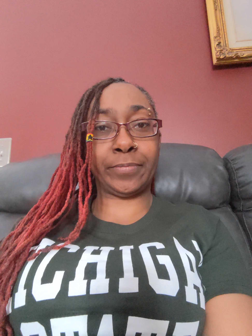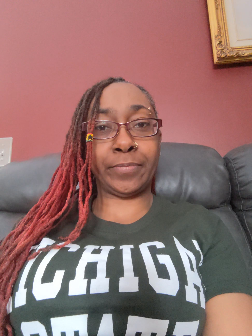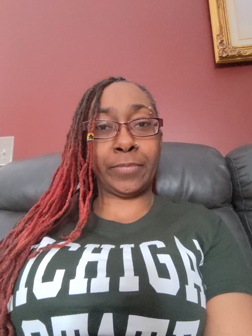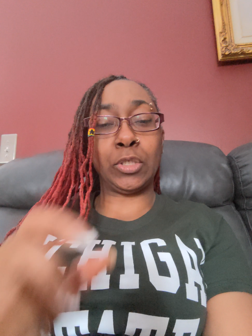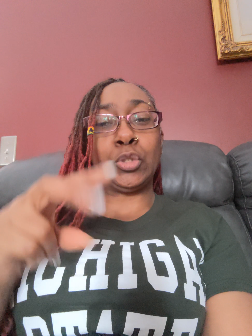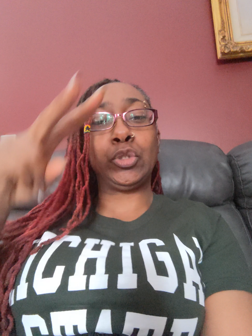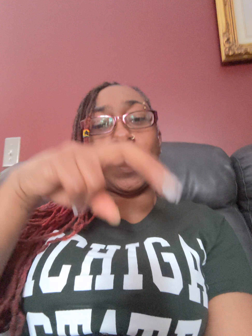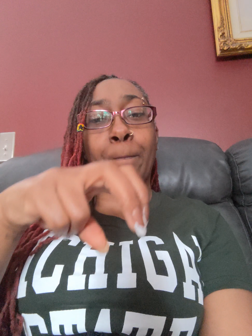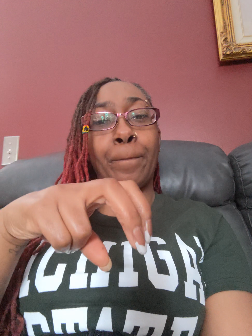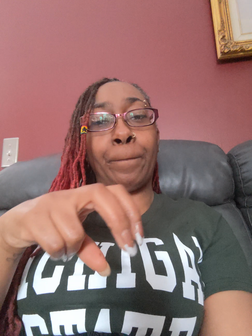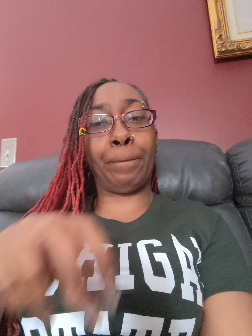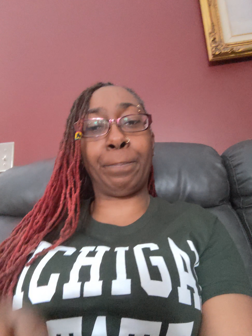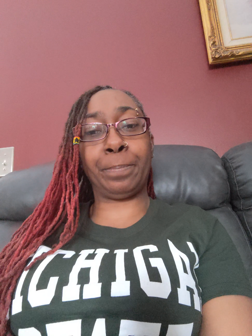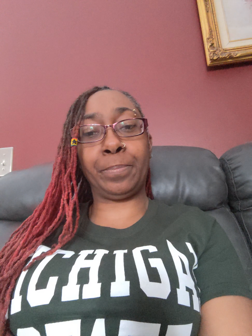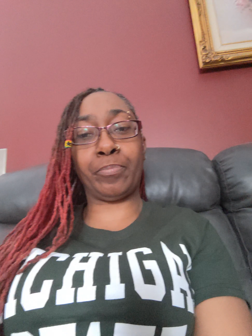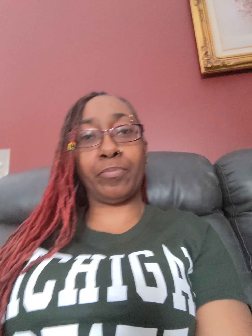jump